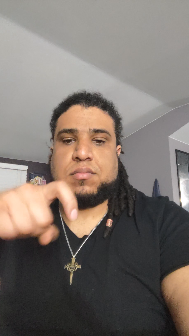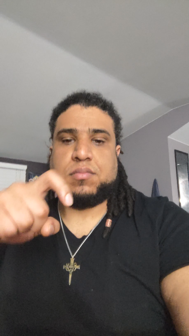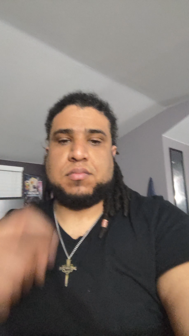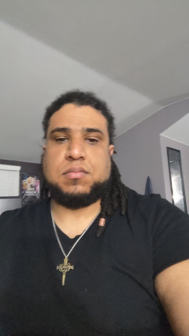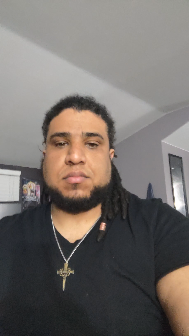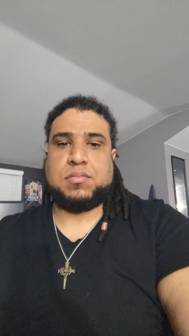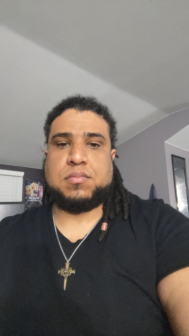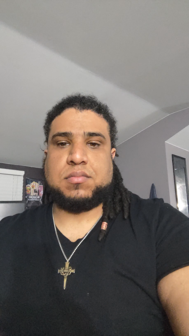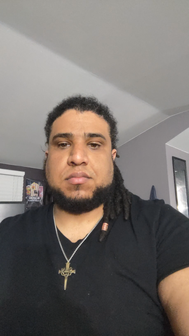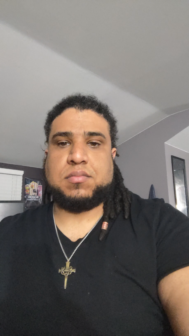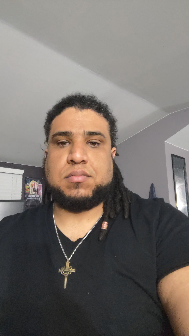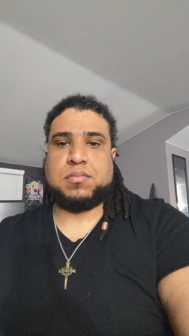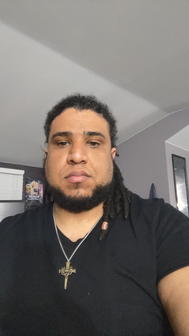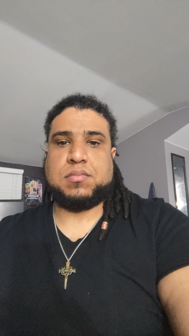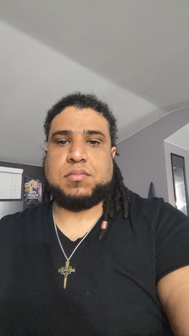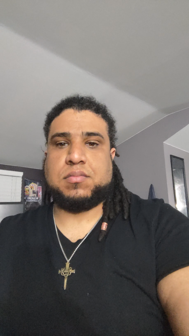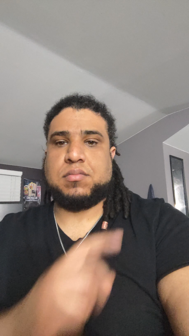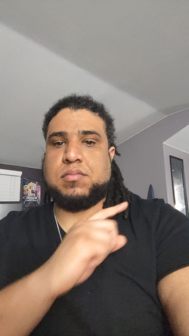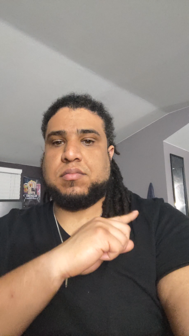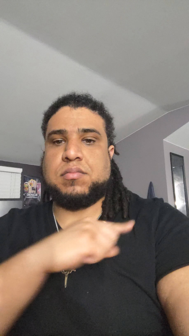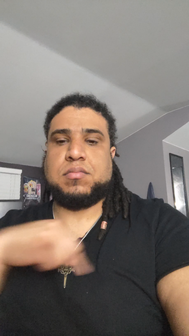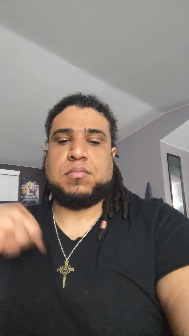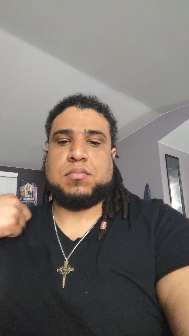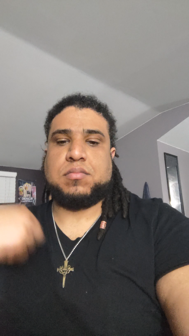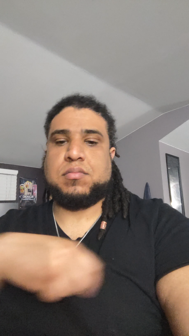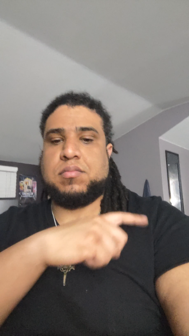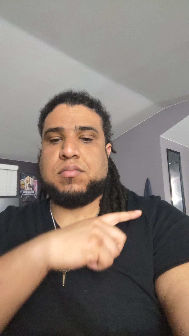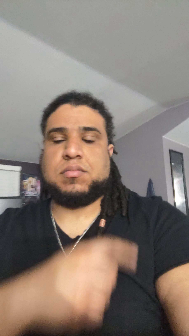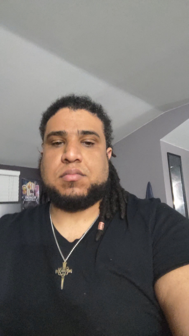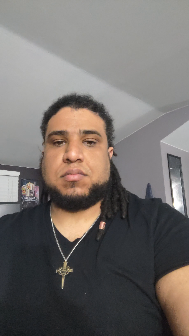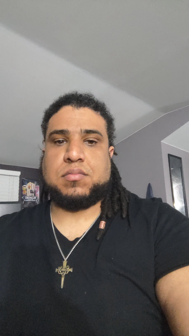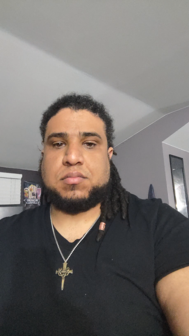bib